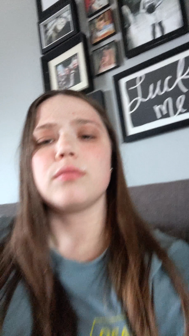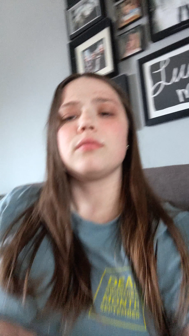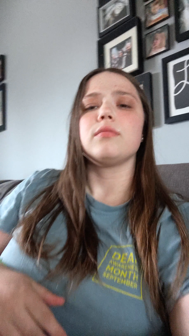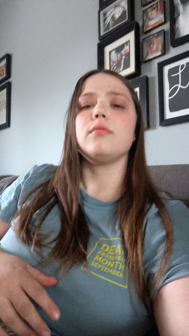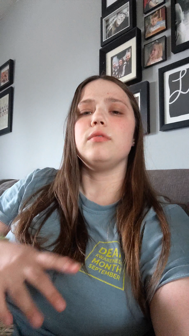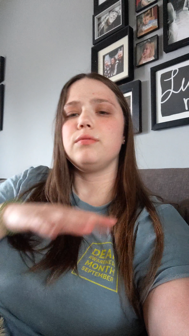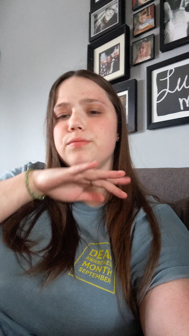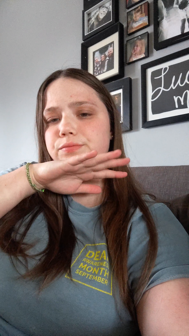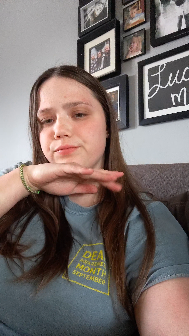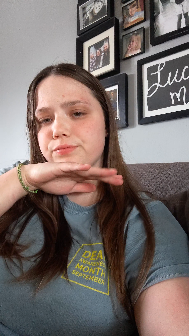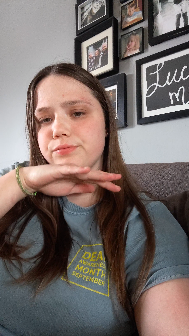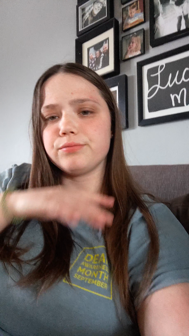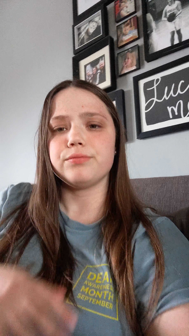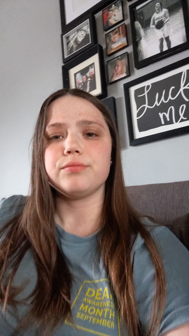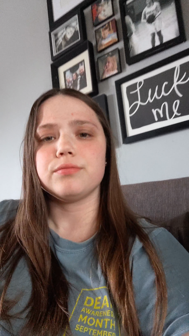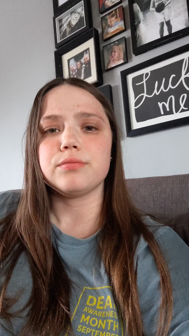naughty